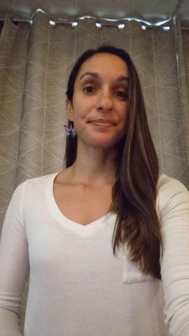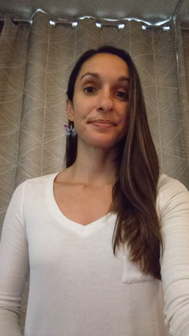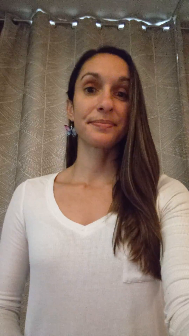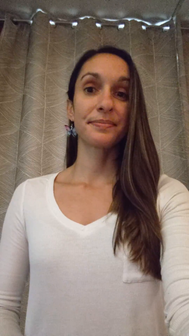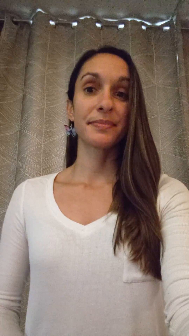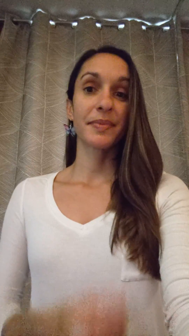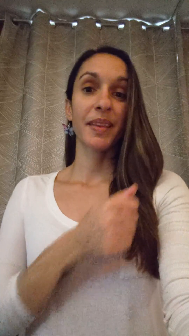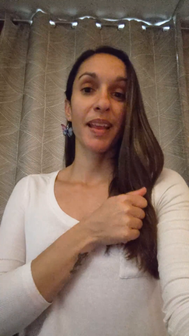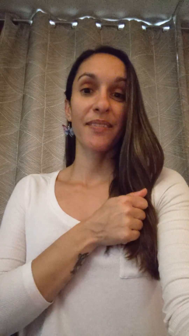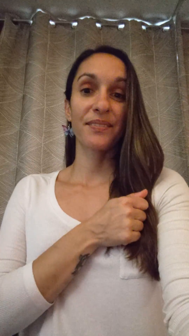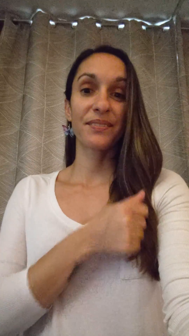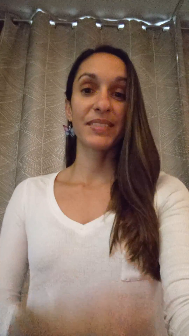love